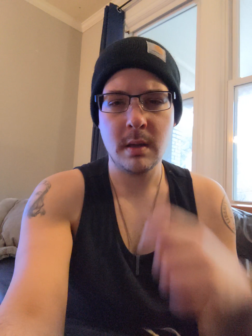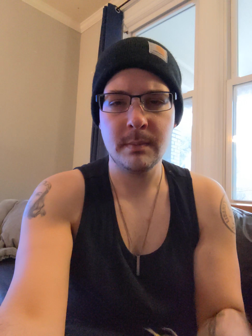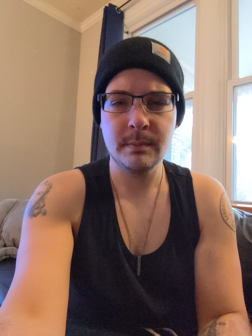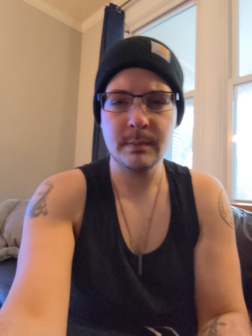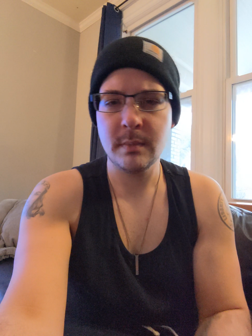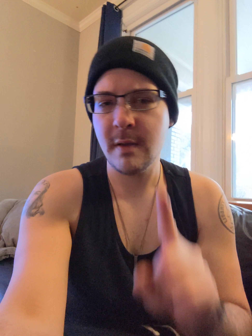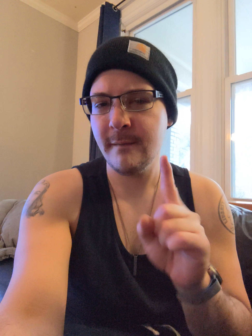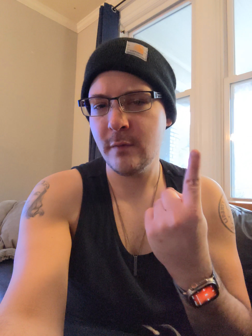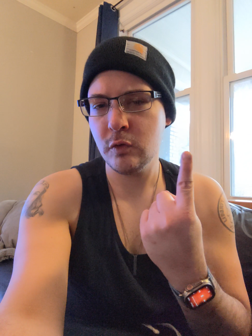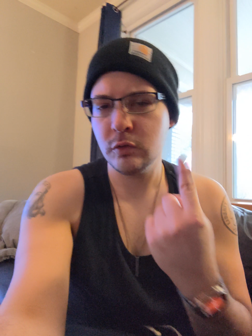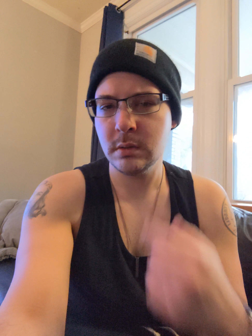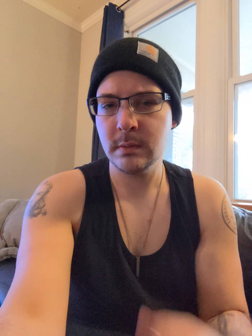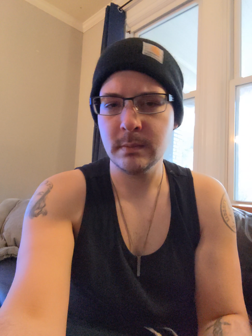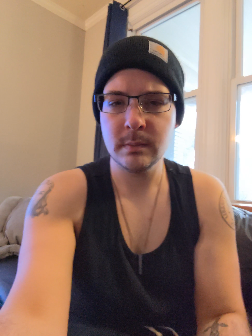first